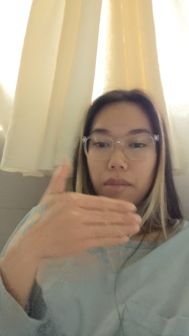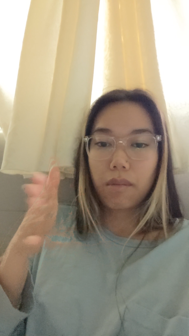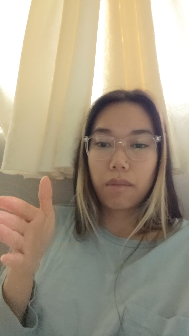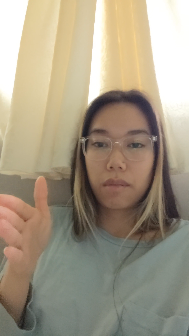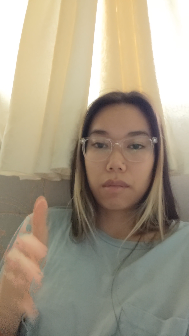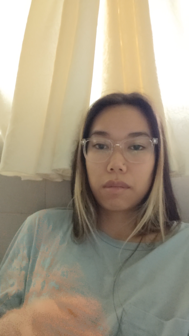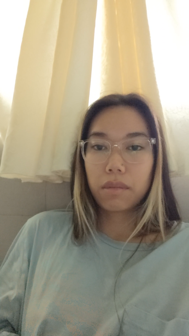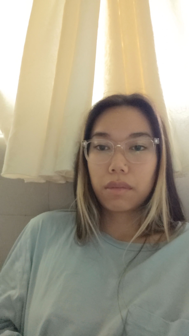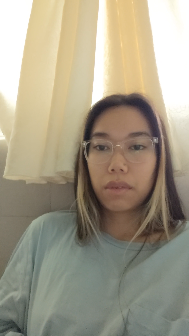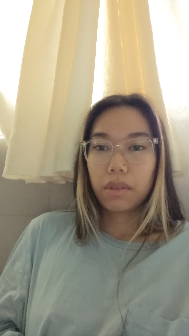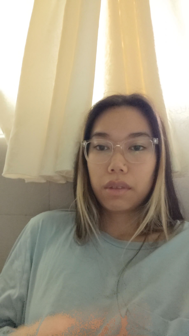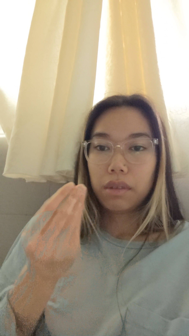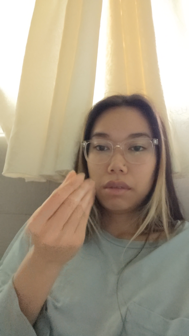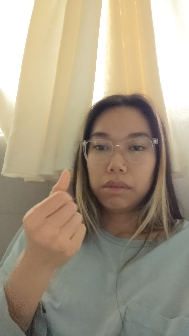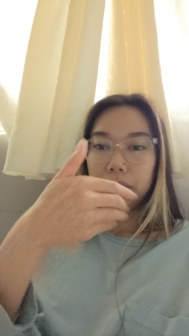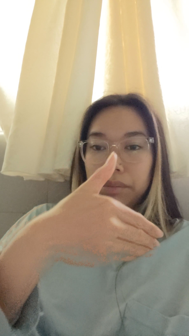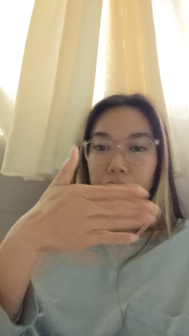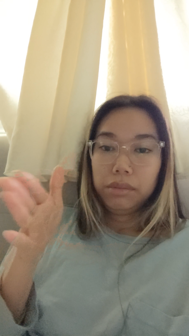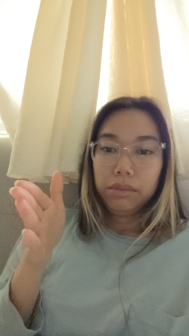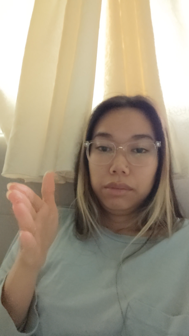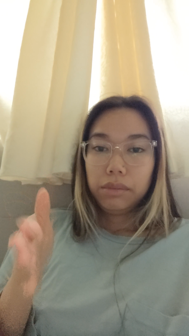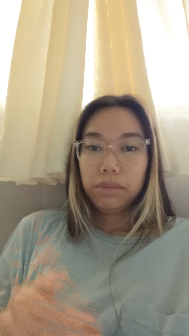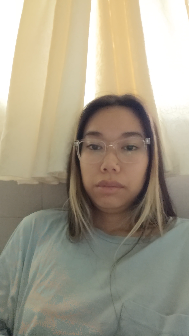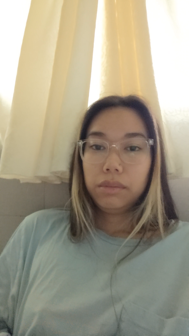sandbox